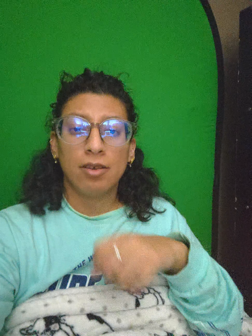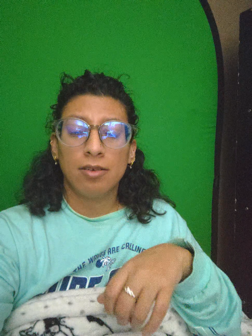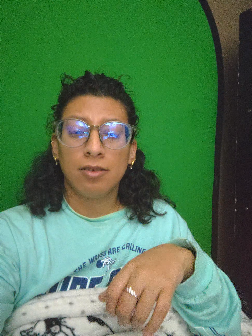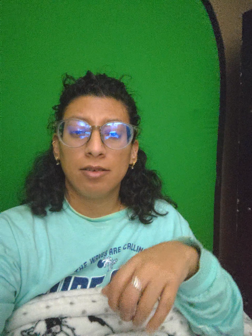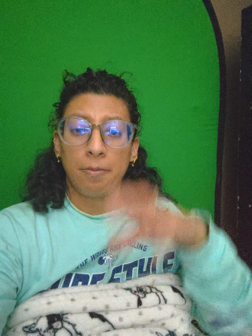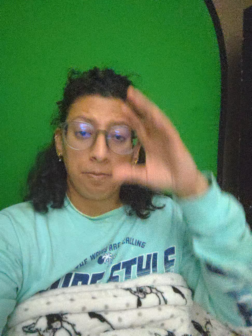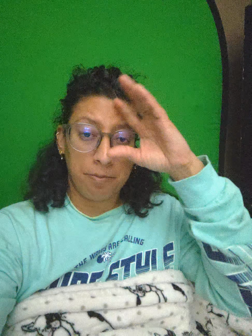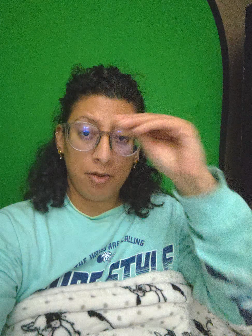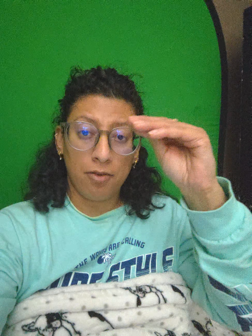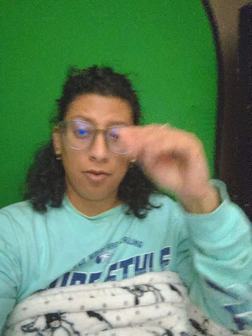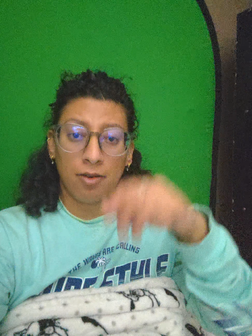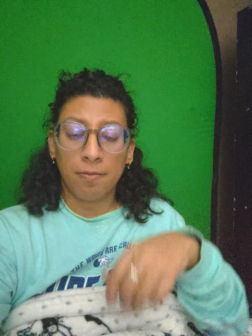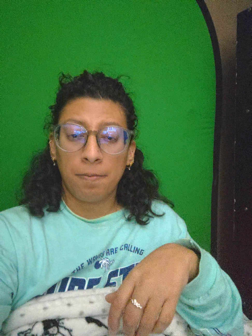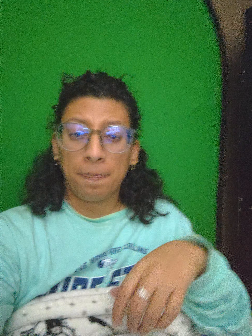boy